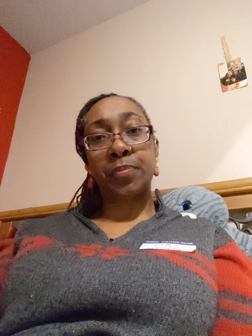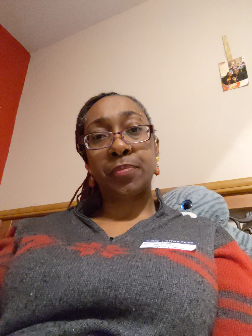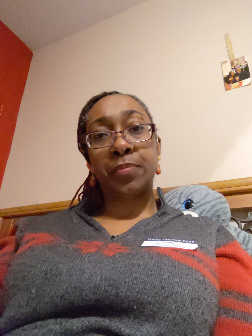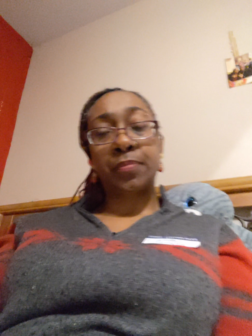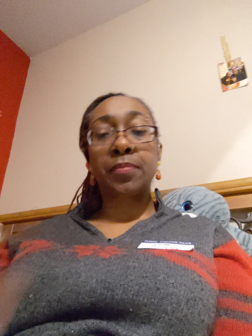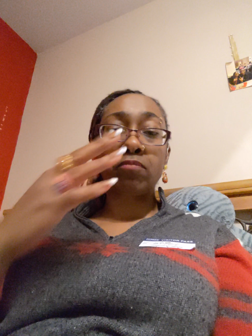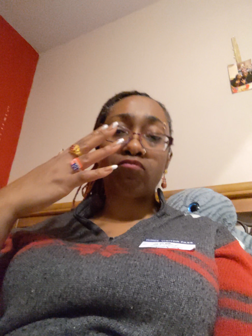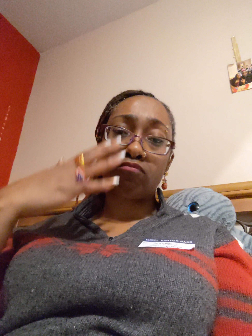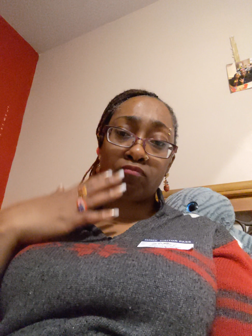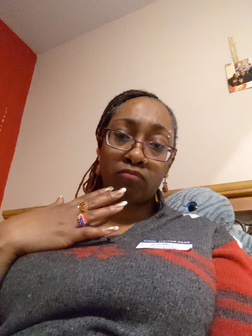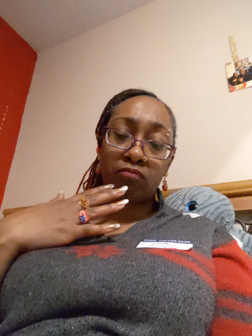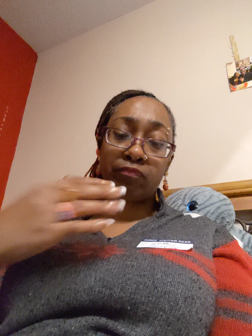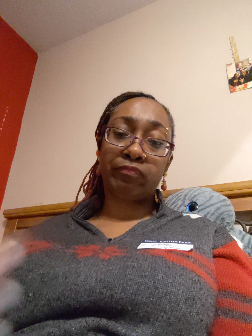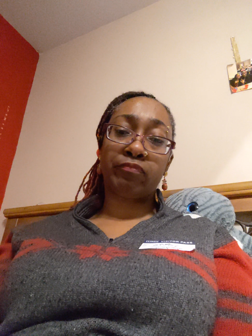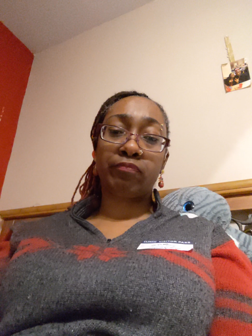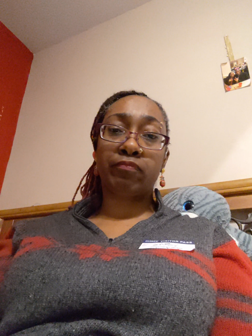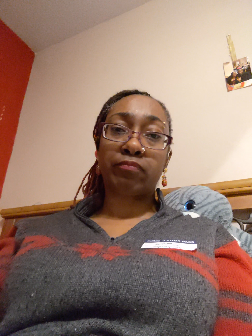sad